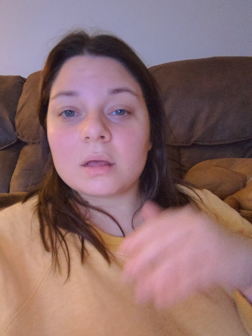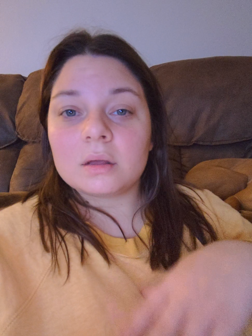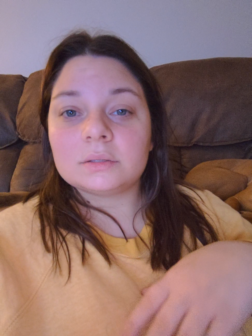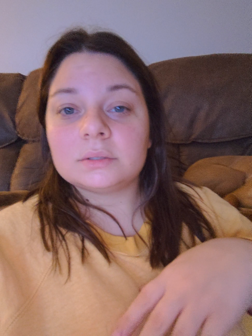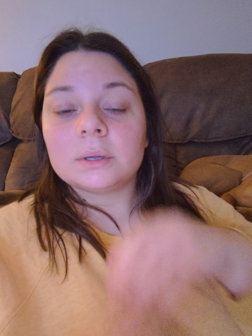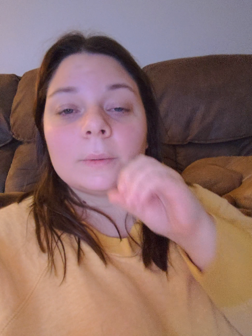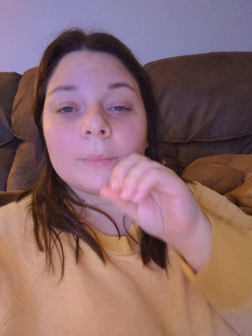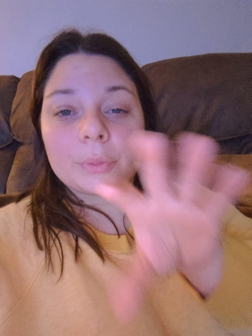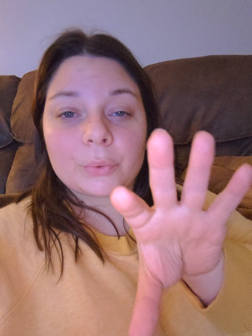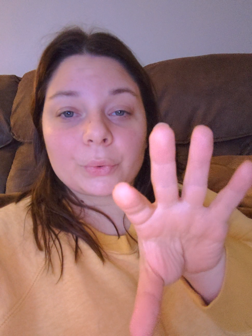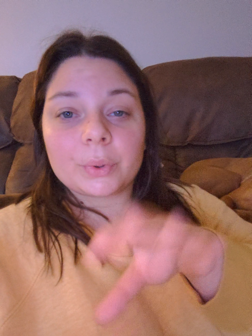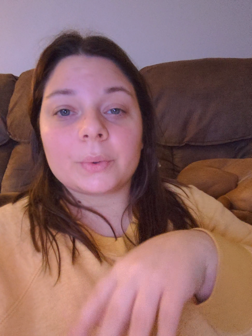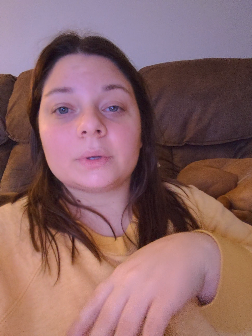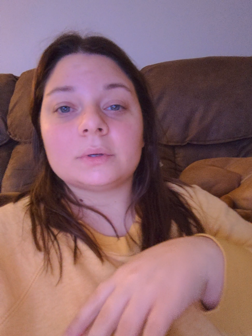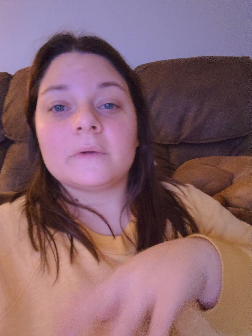blow